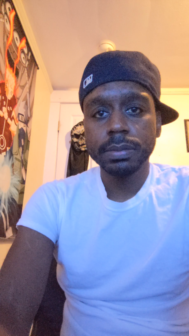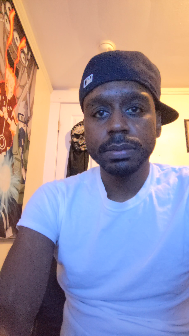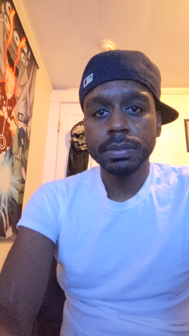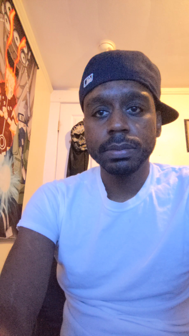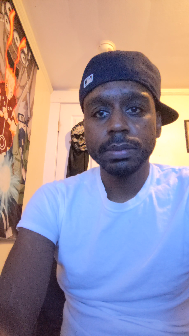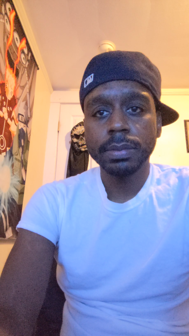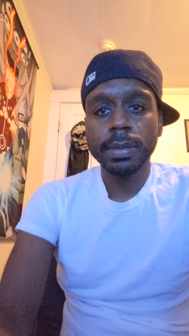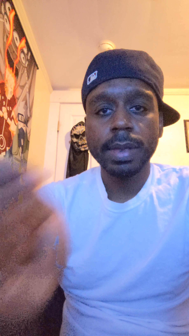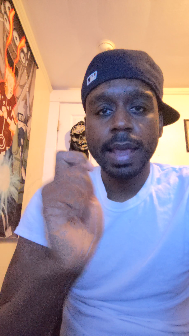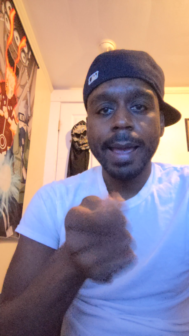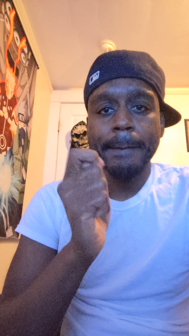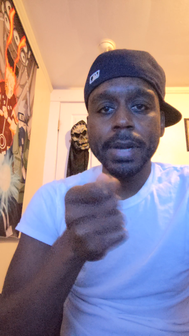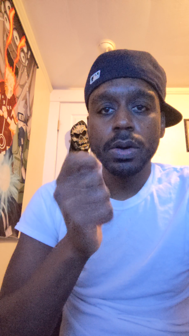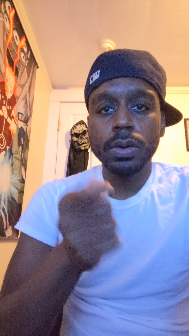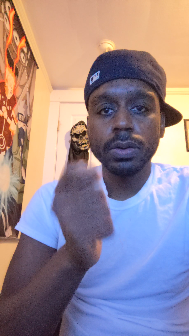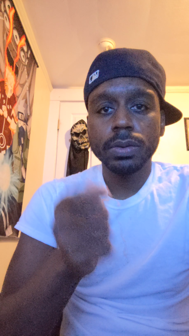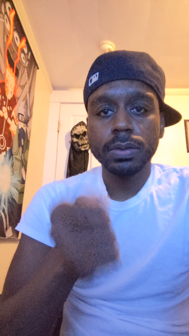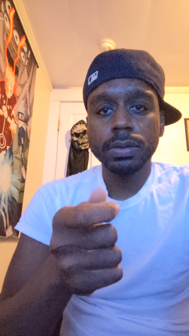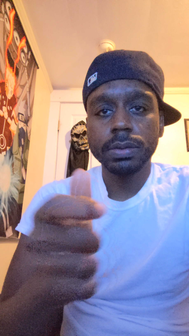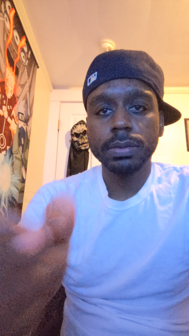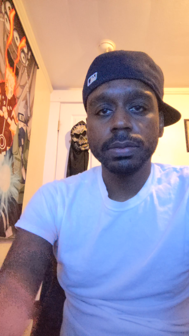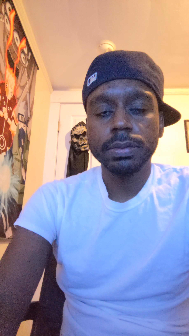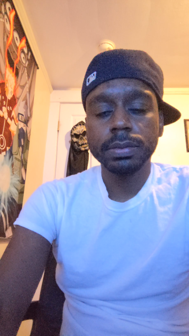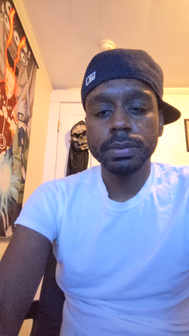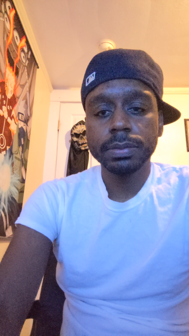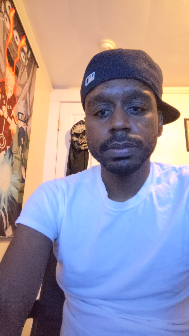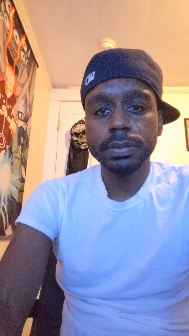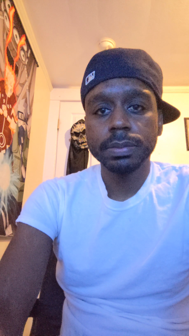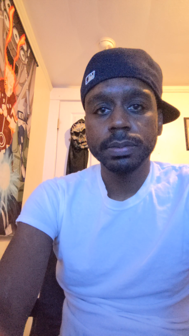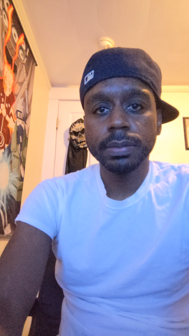hammer